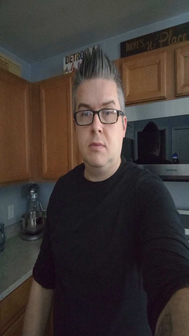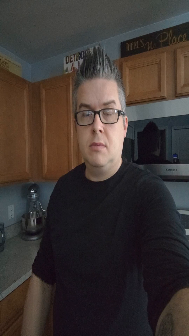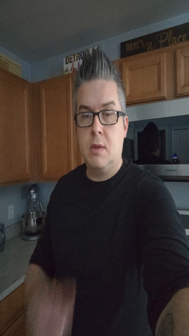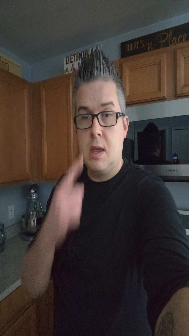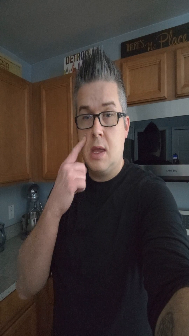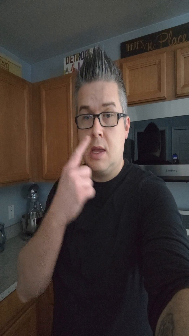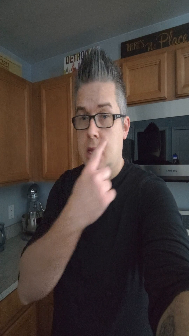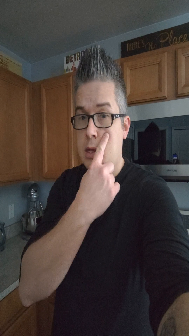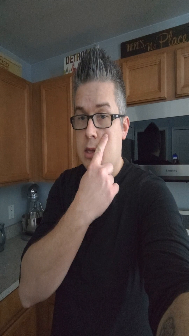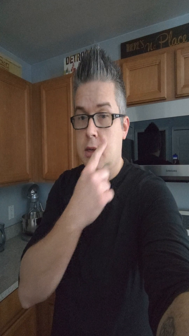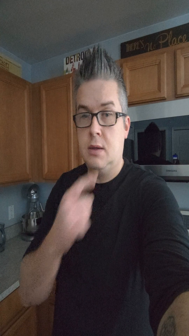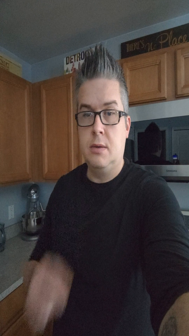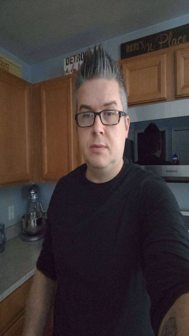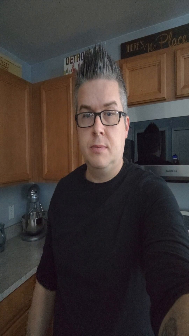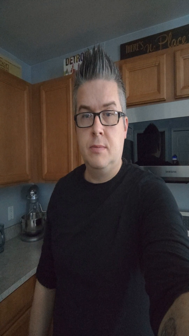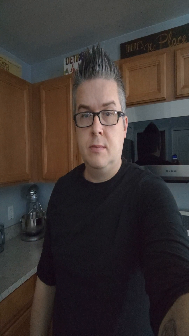eye